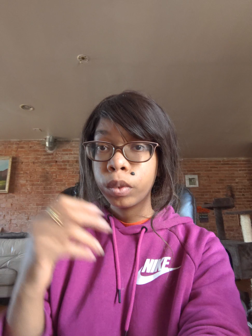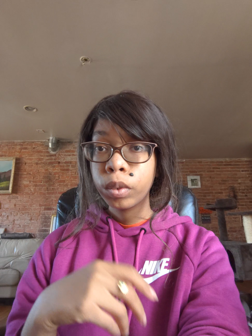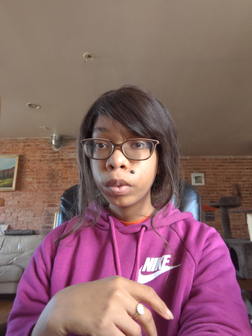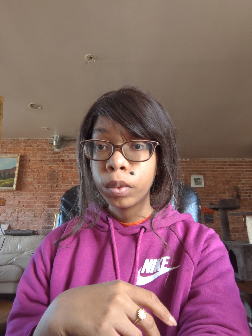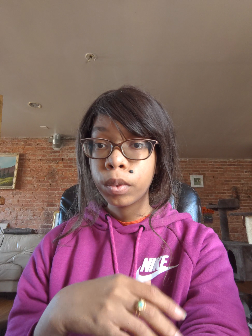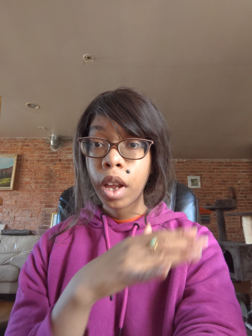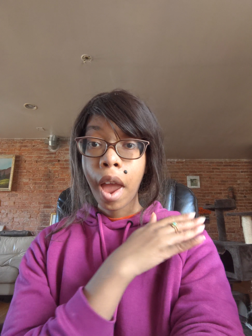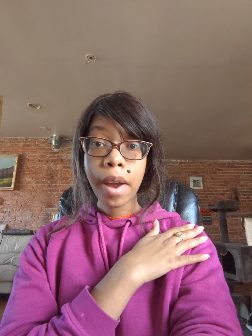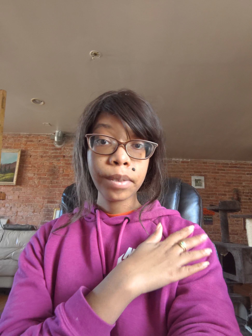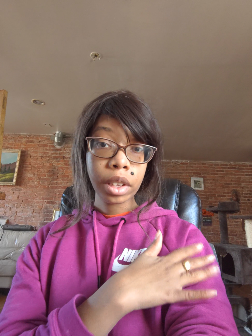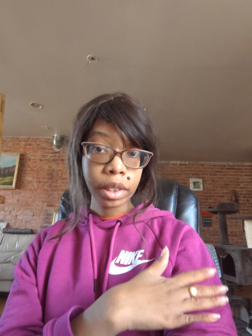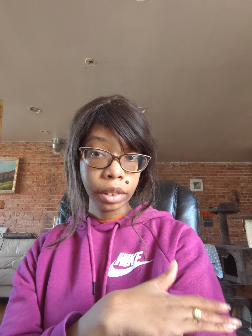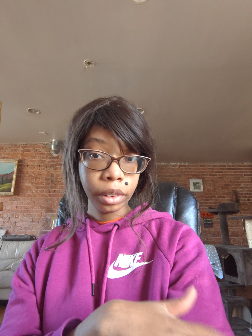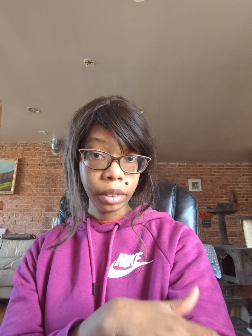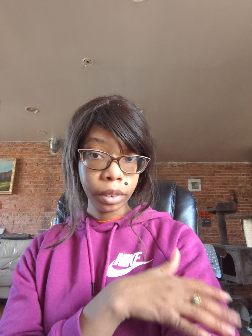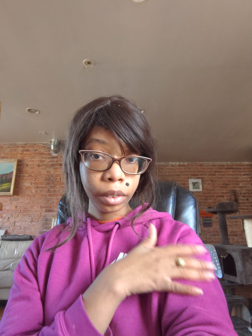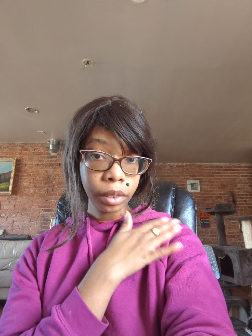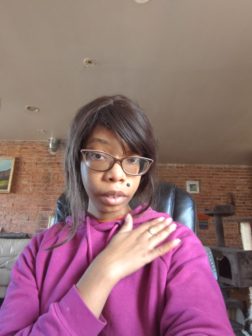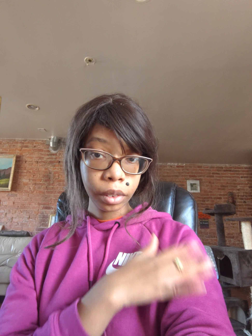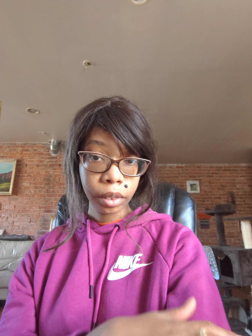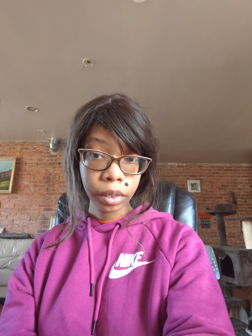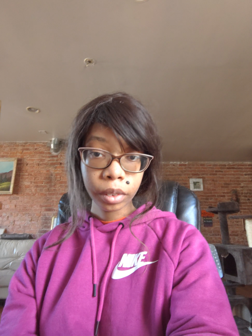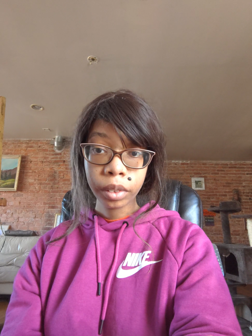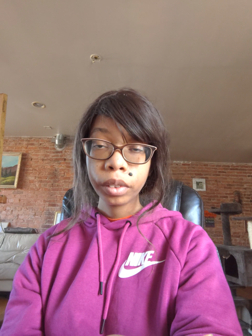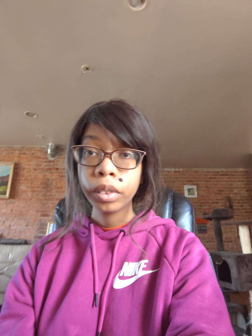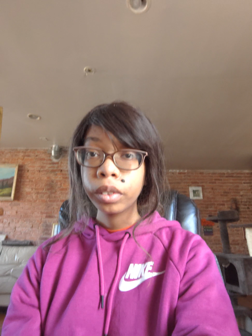arm